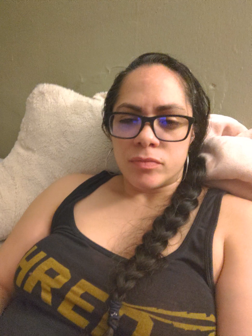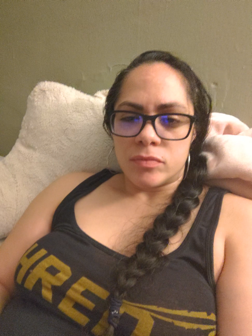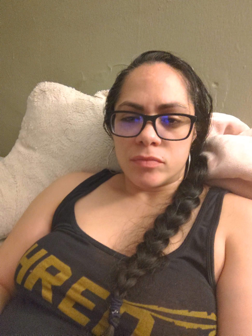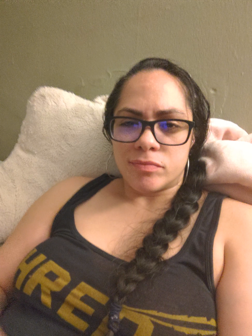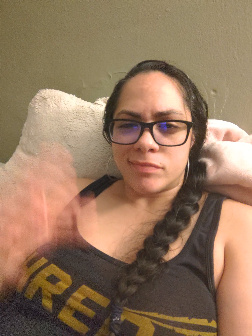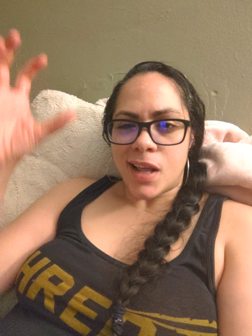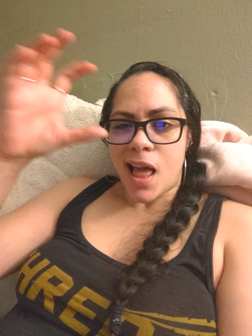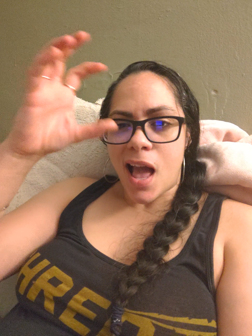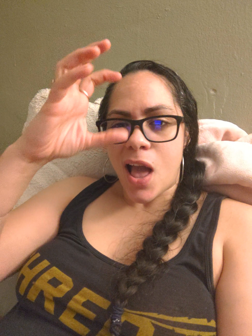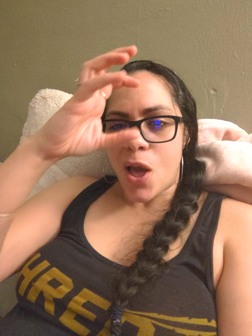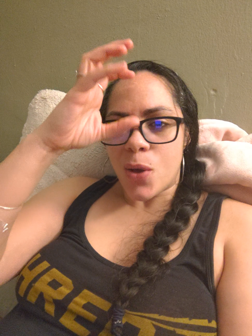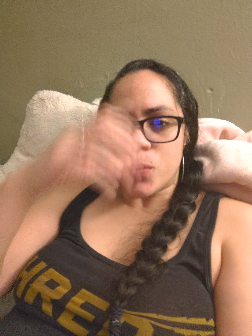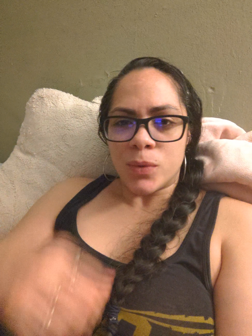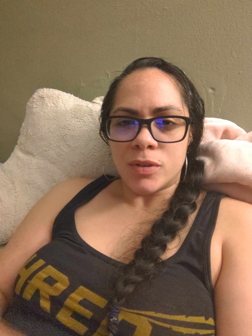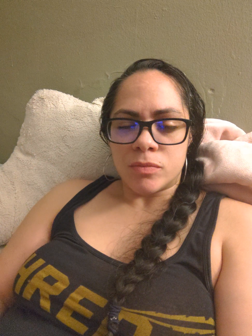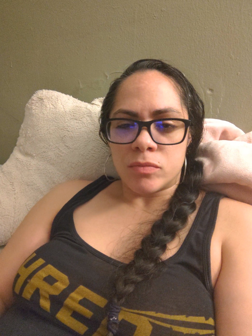cloud